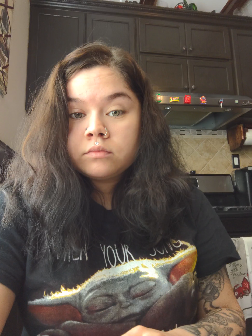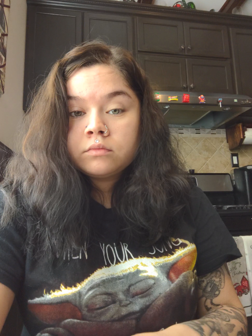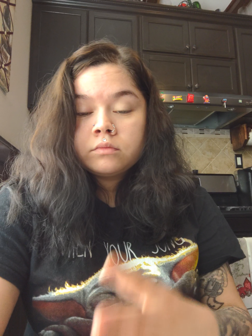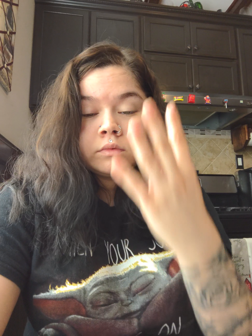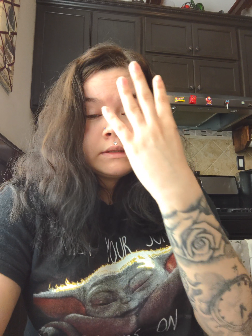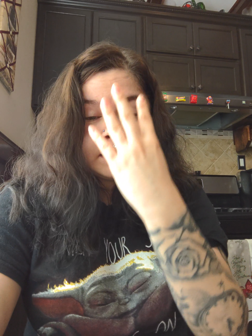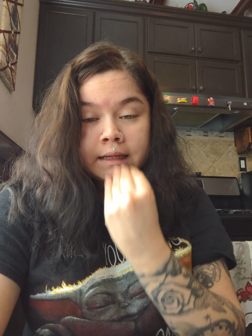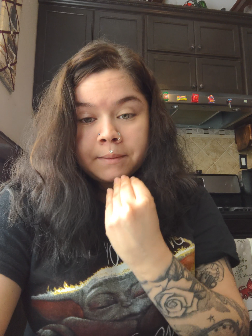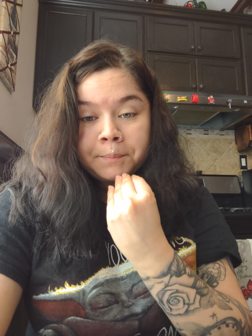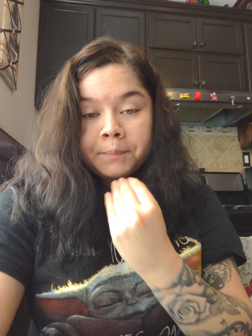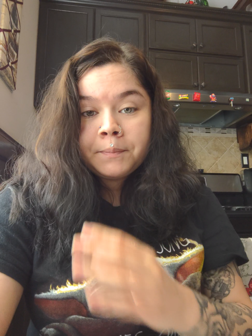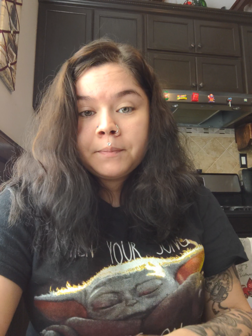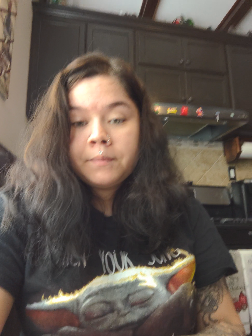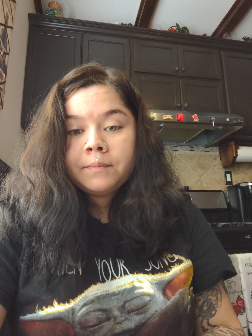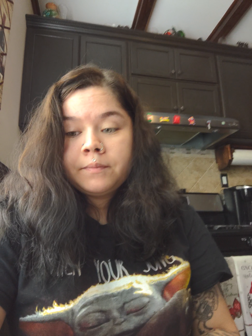sleep